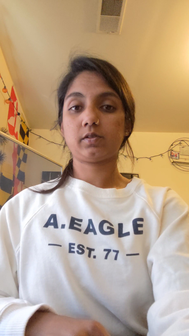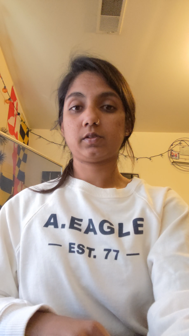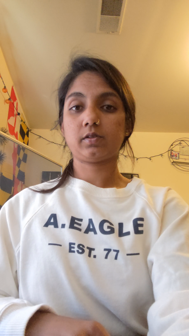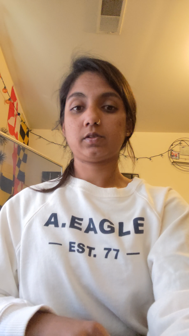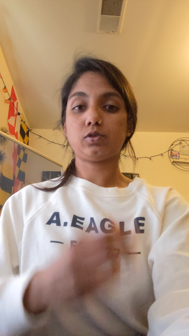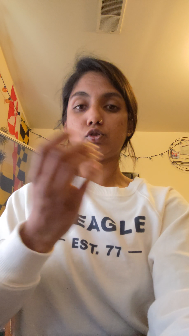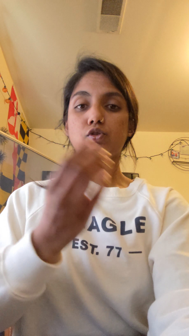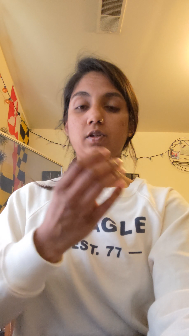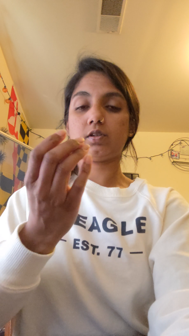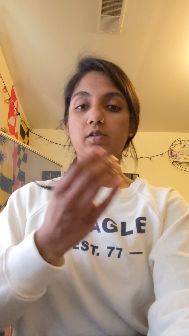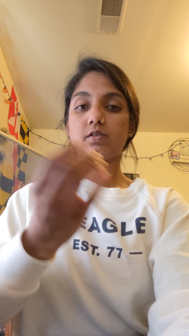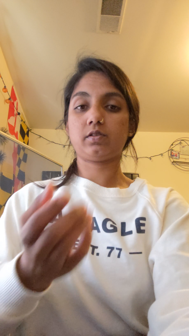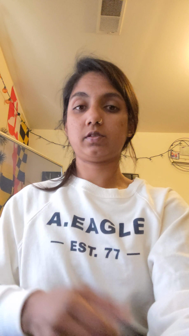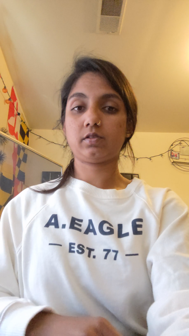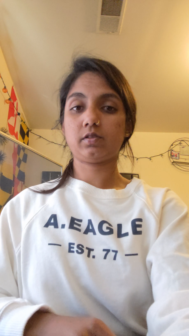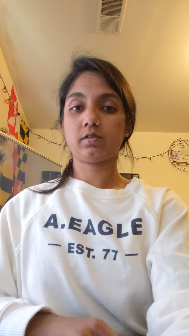shake